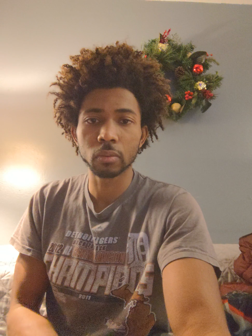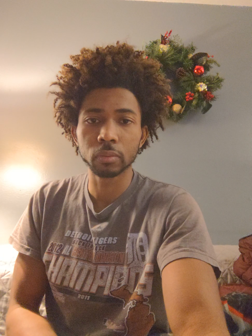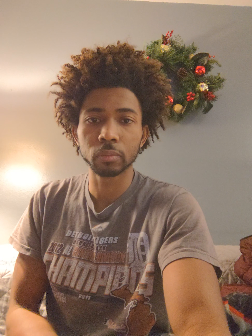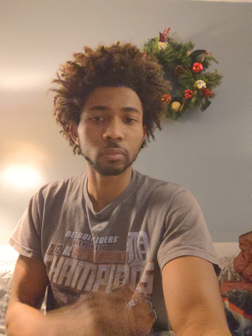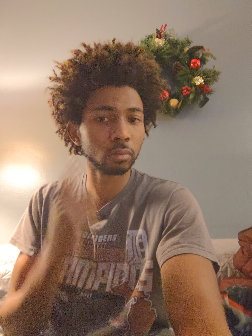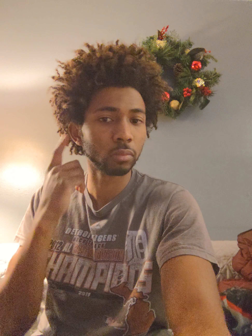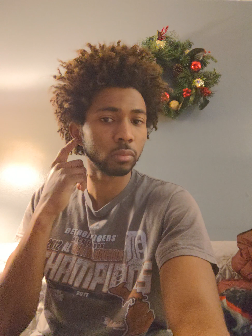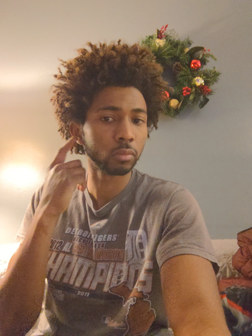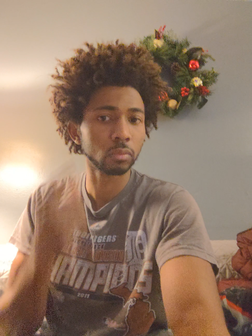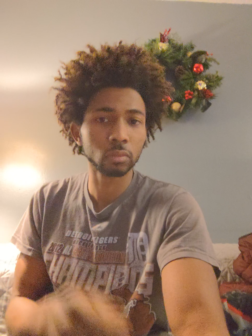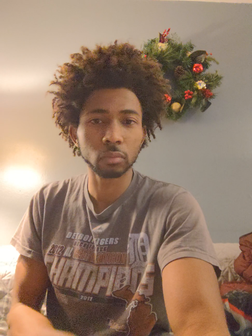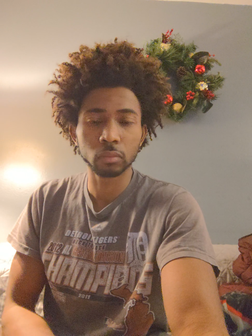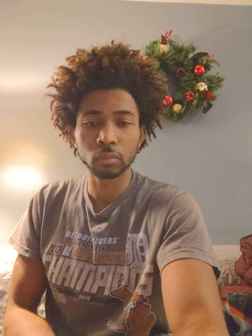hear